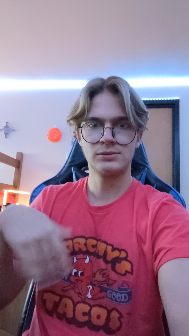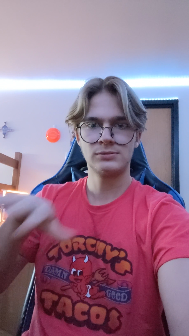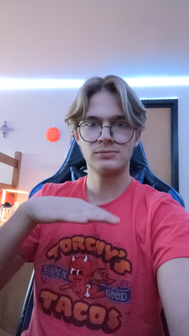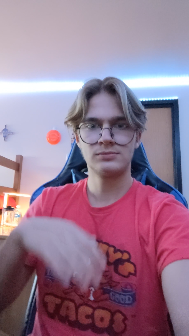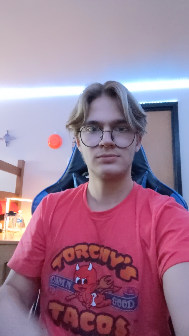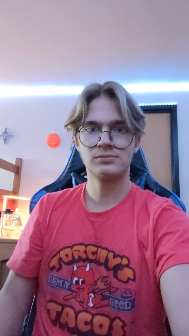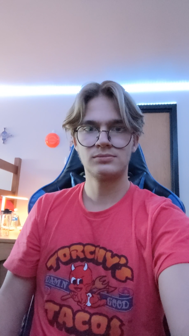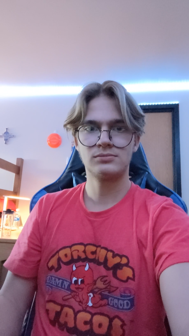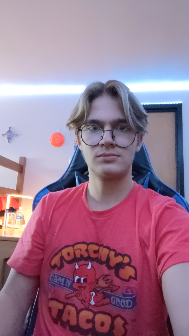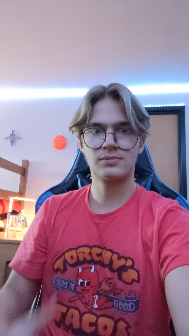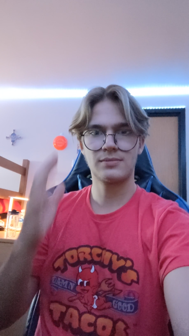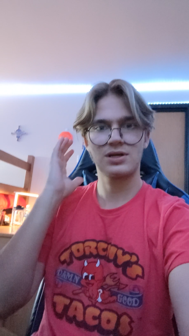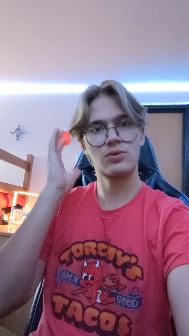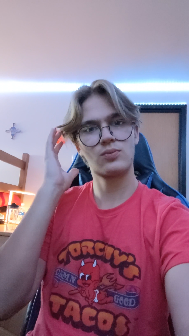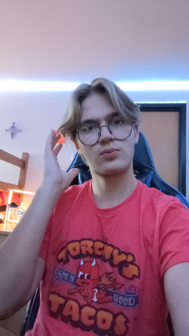pillow